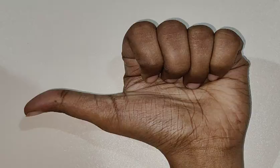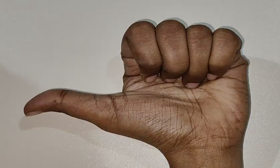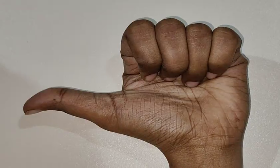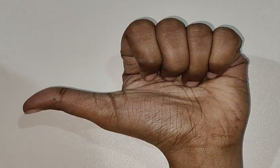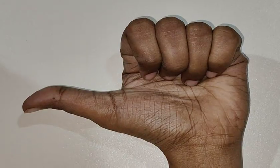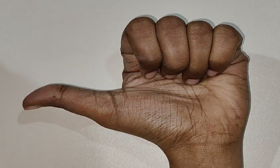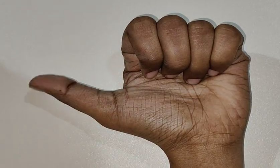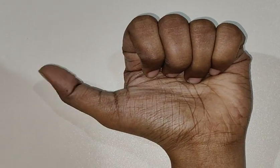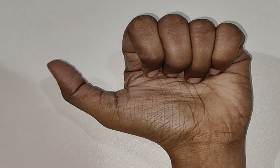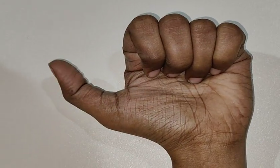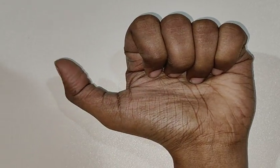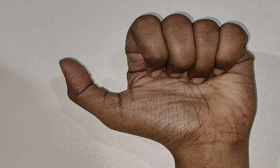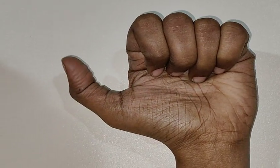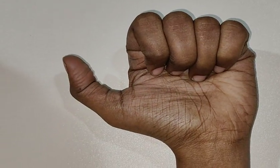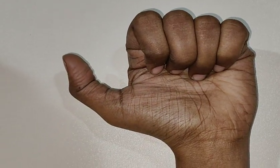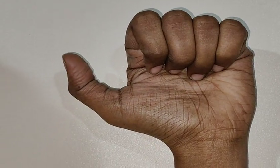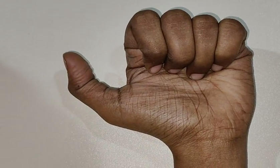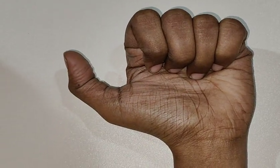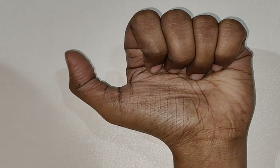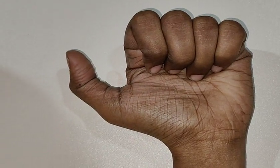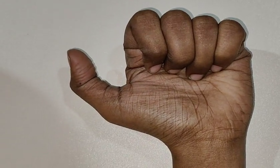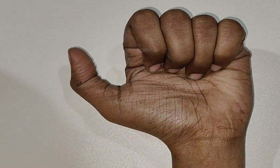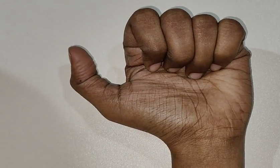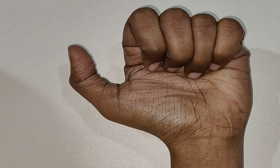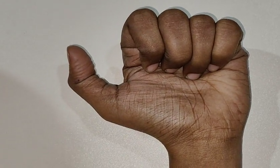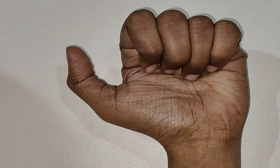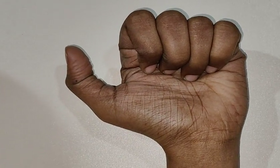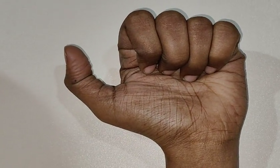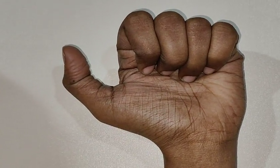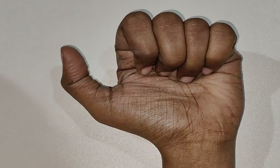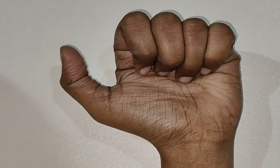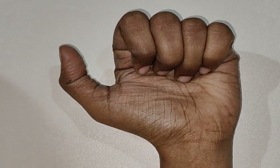ഏ